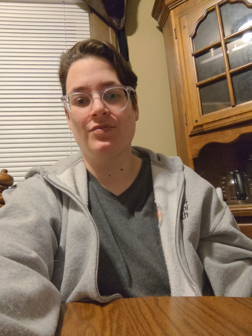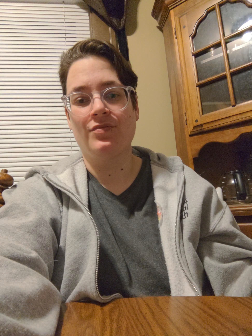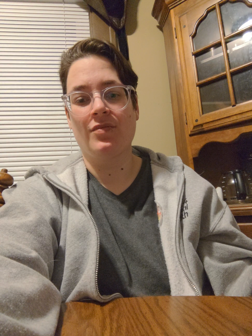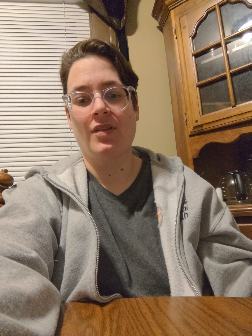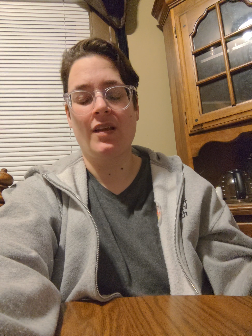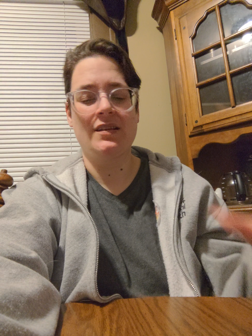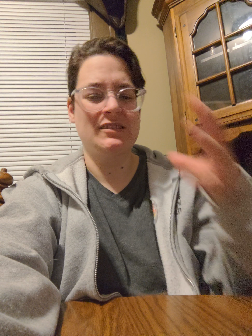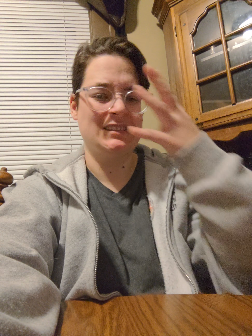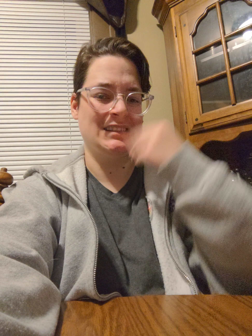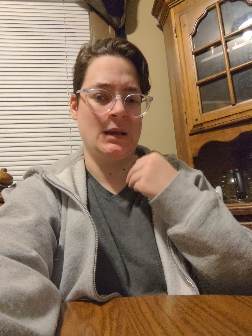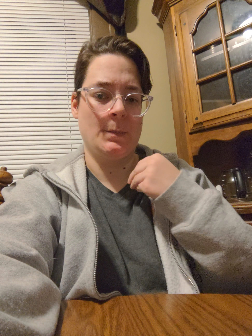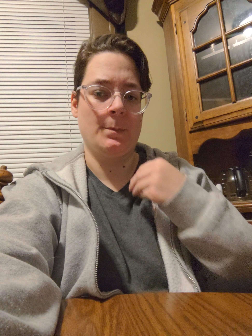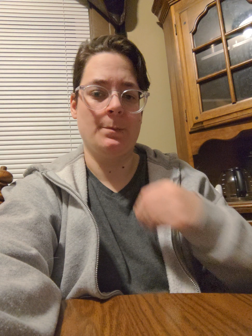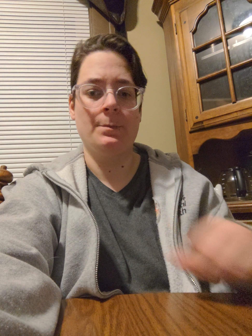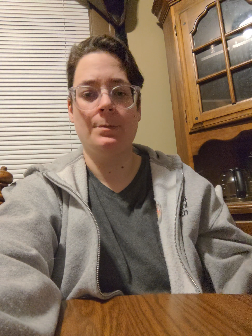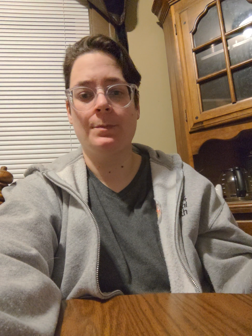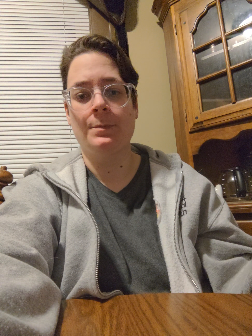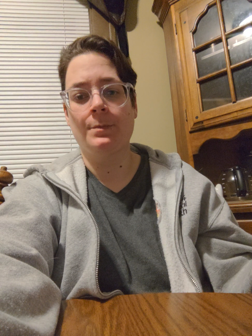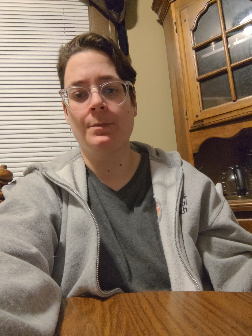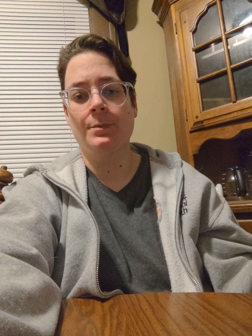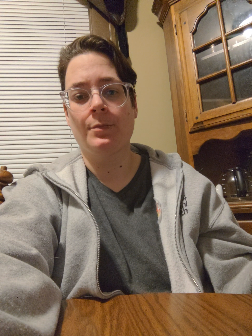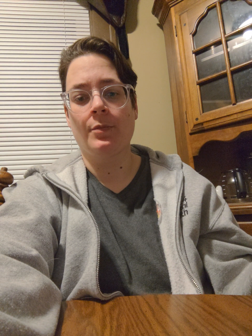sleep